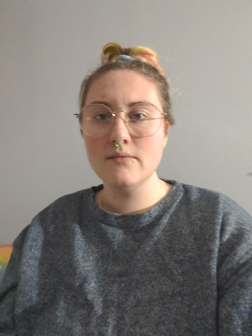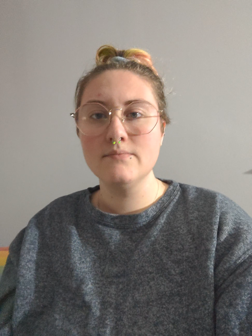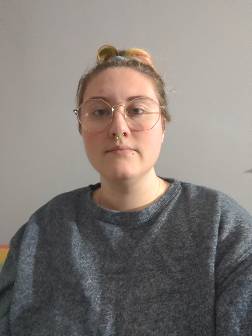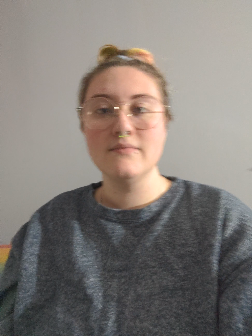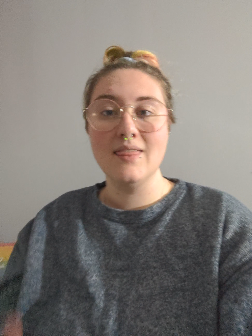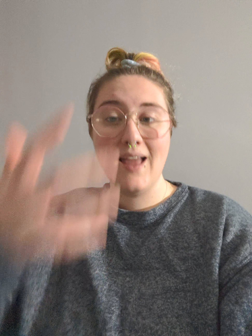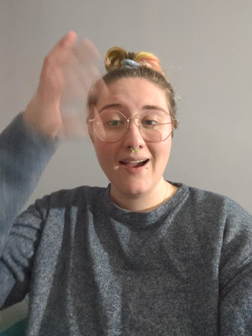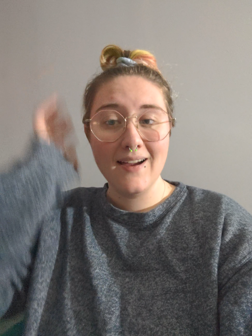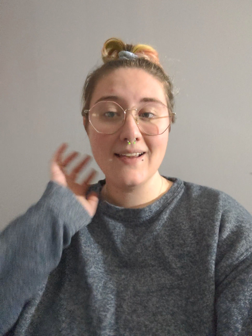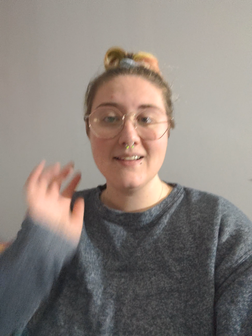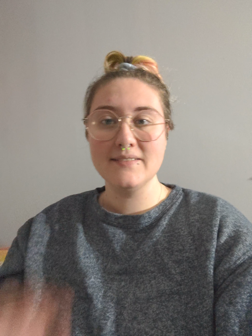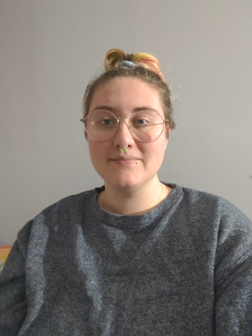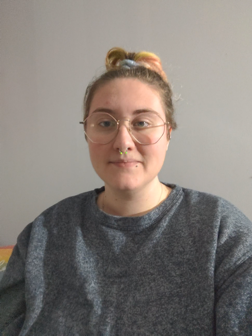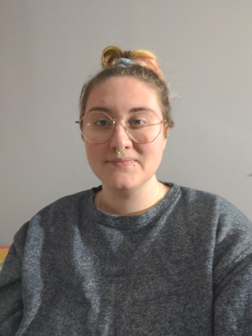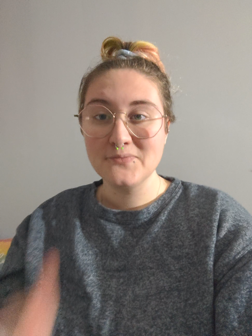lion